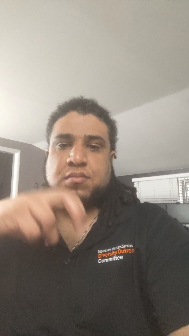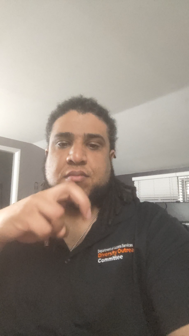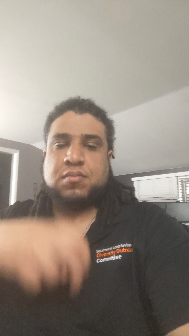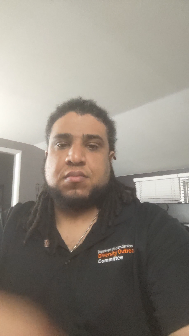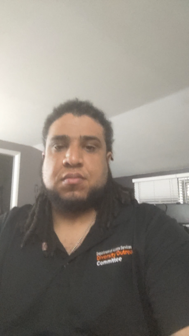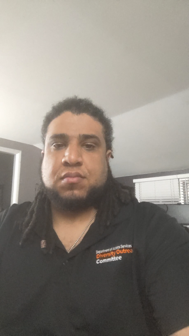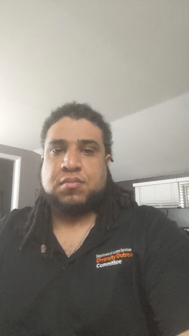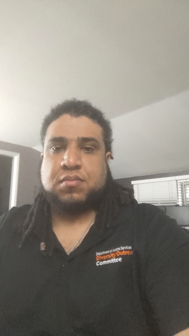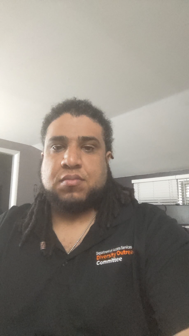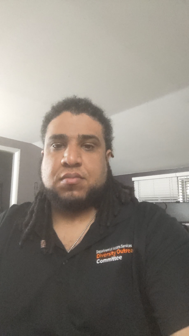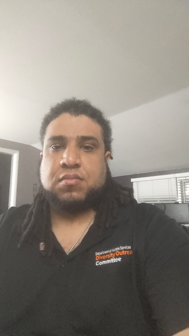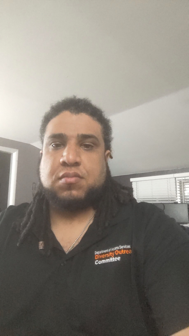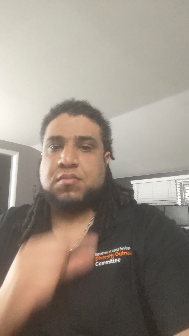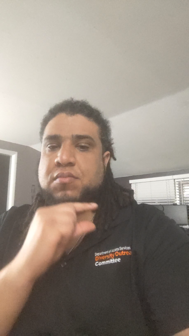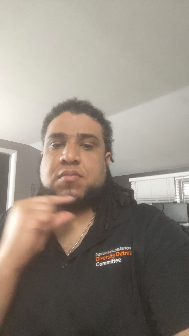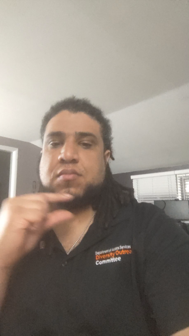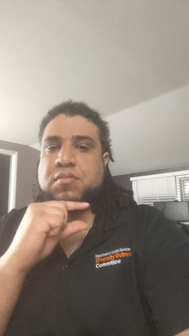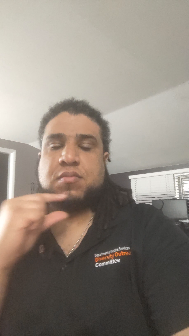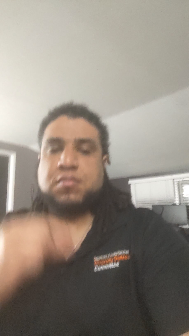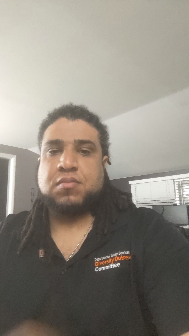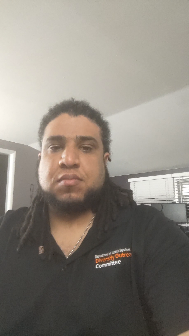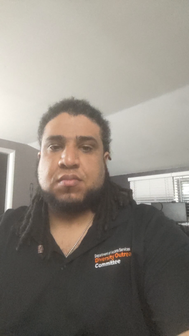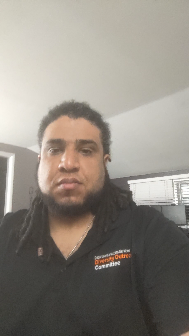glue